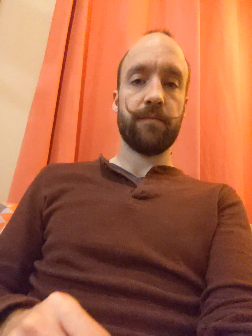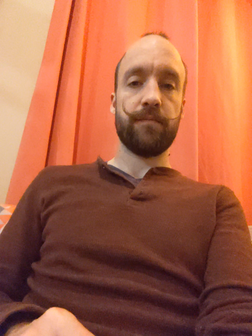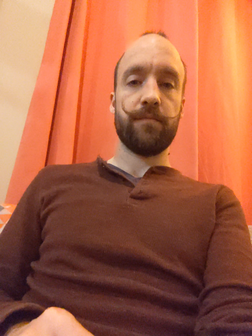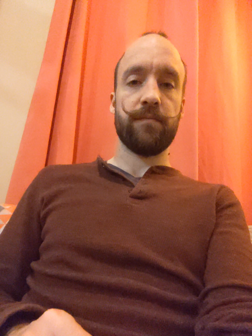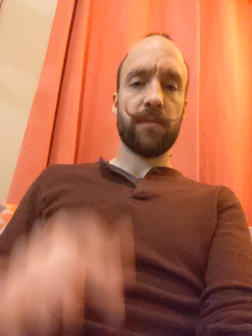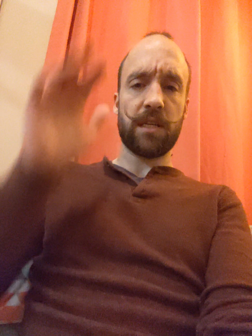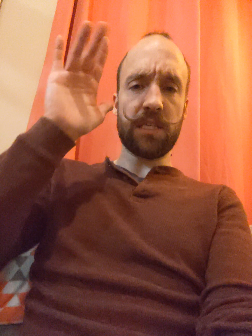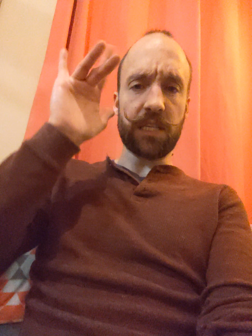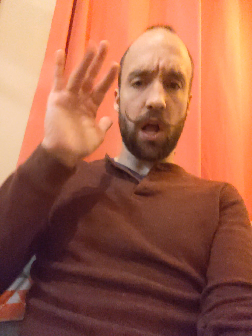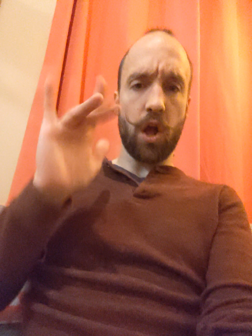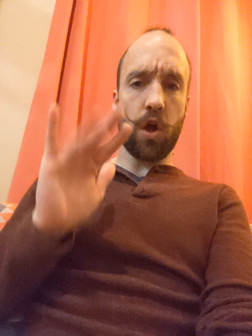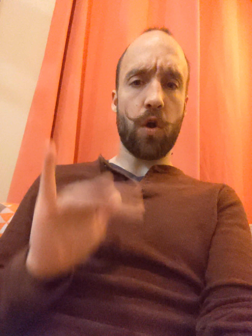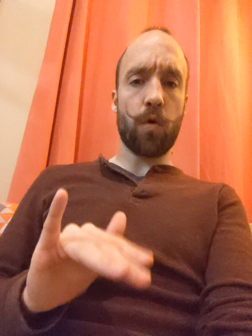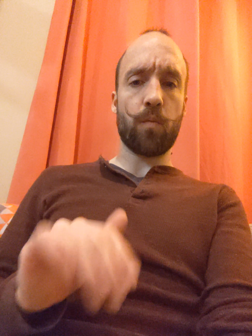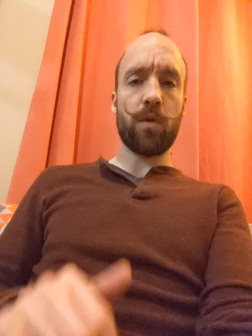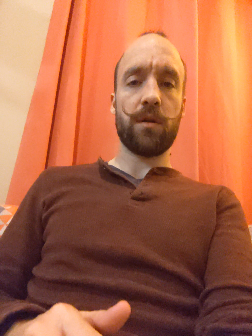snow